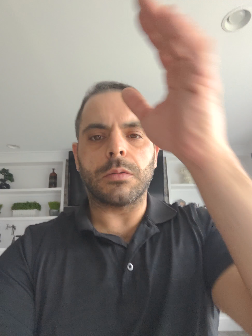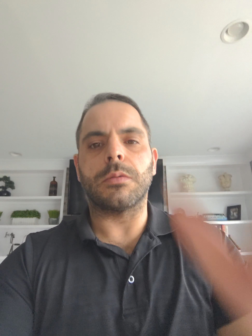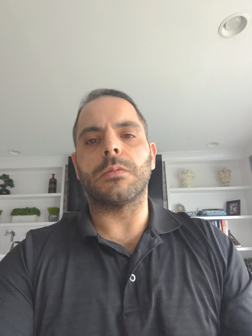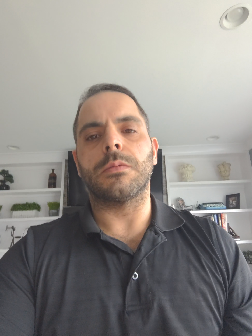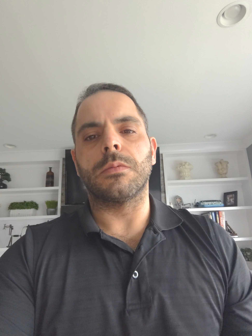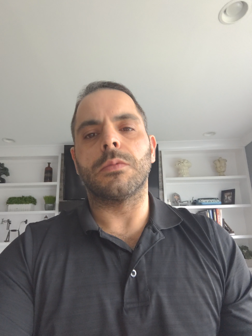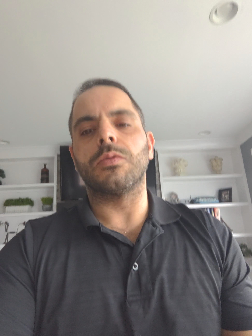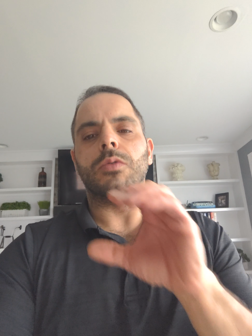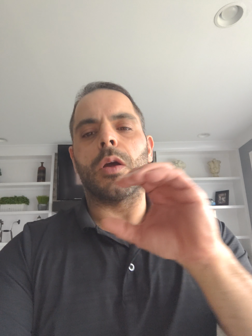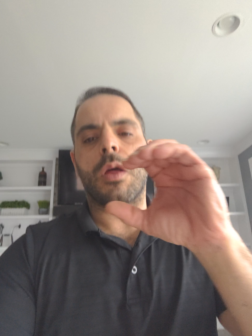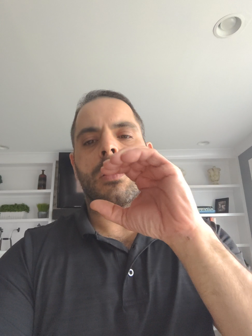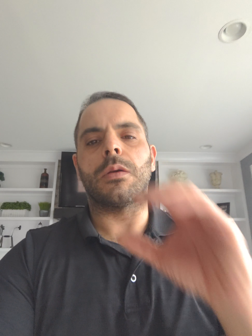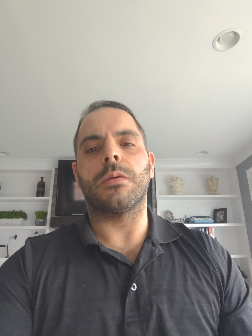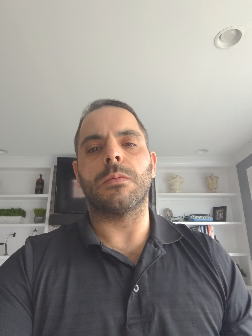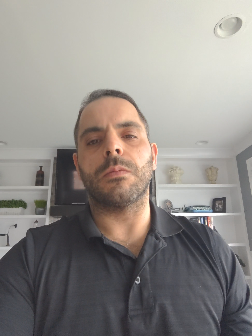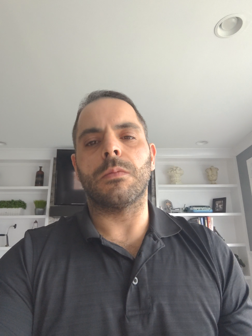chocolate